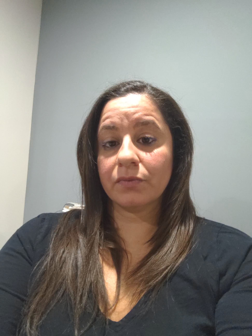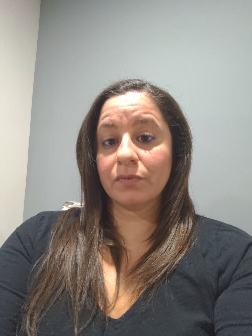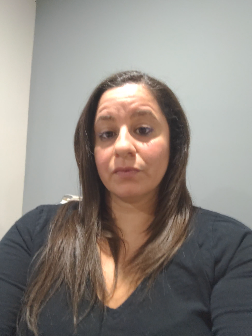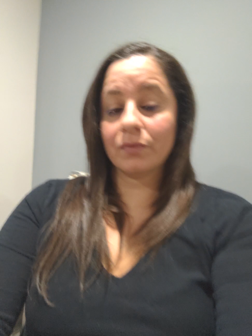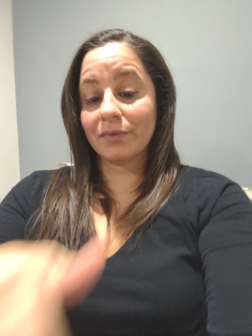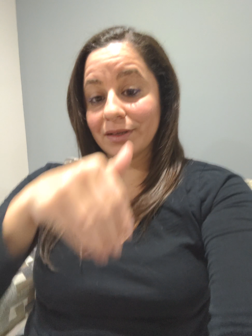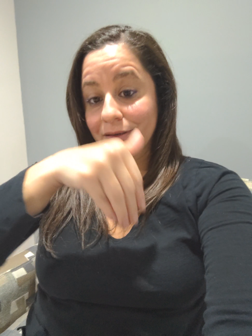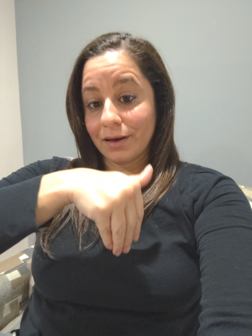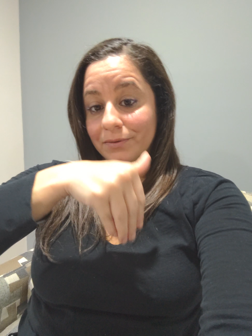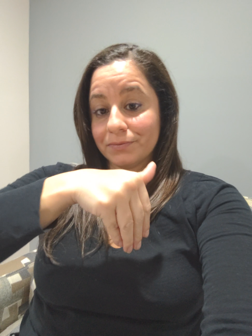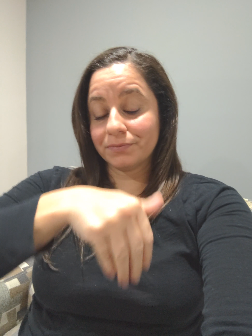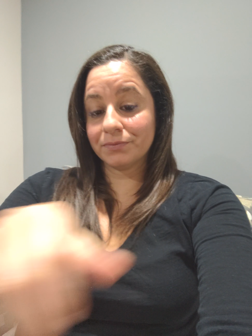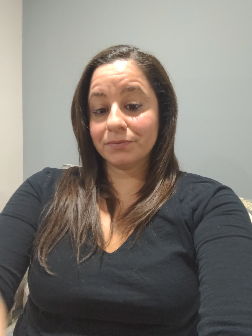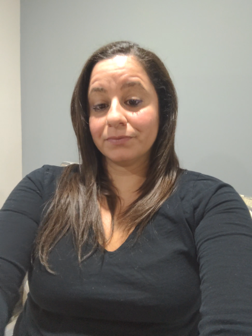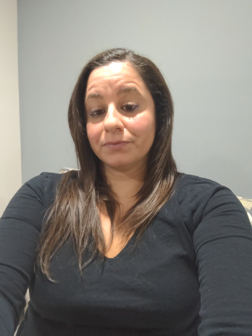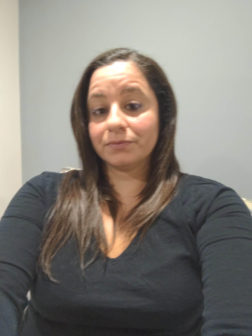night